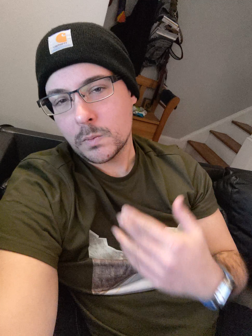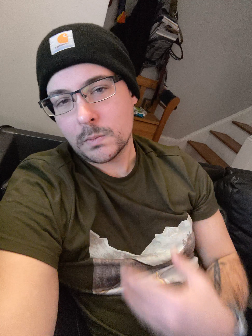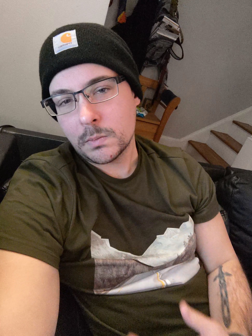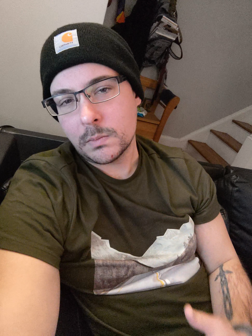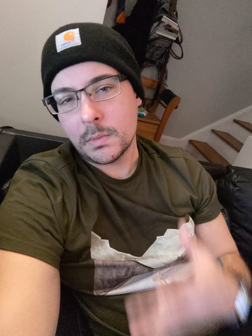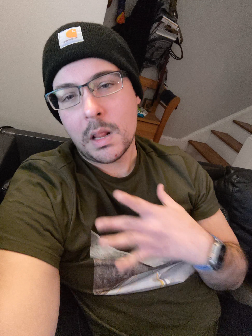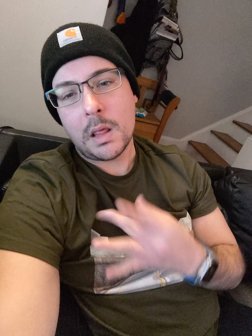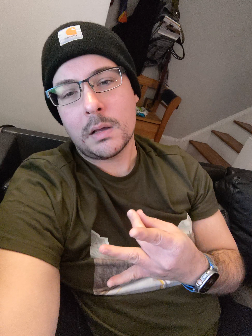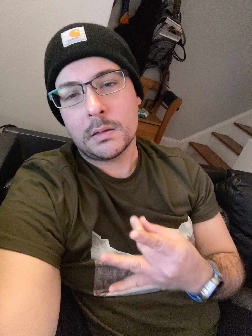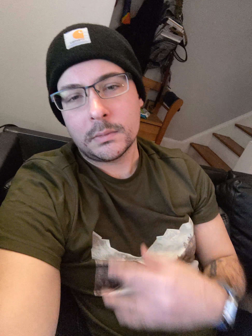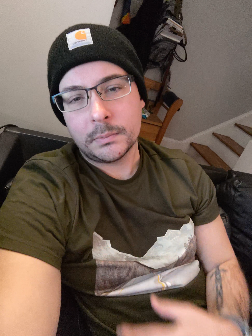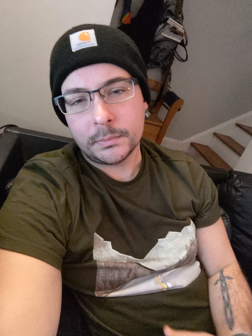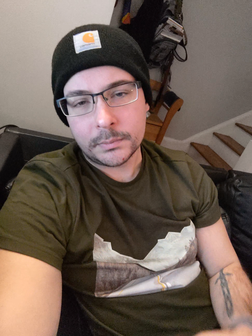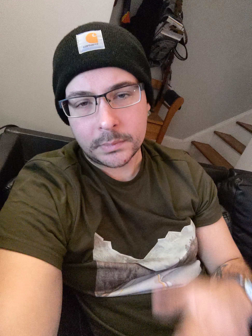like